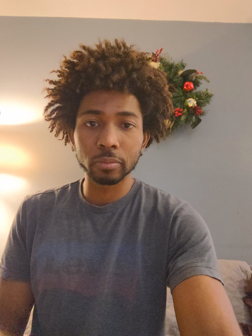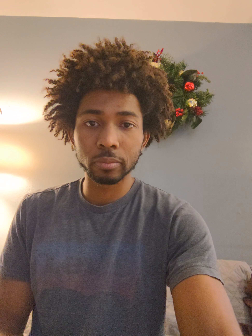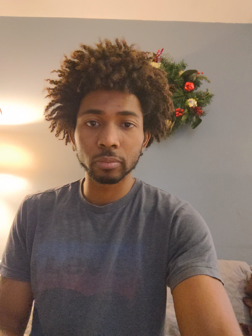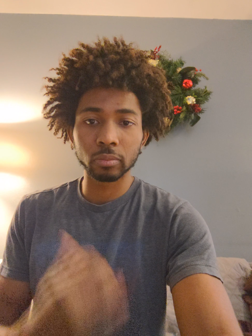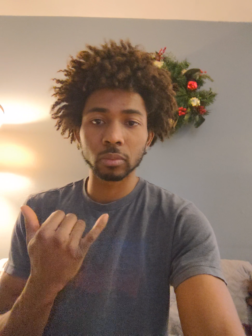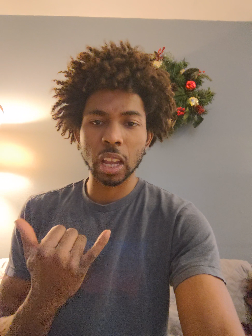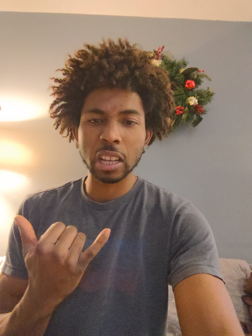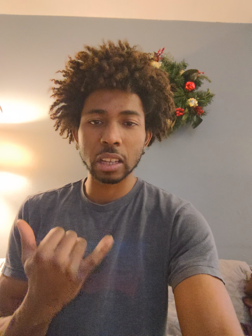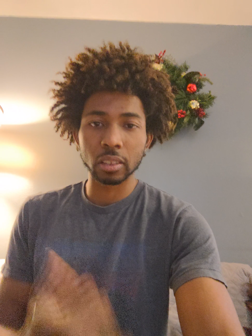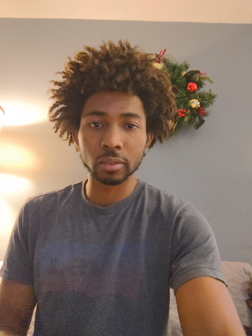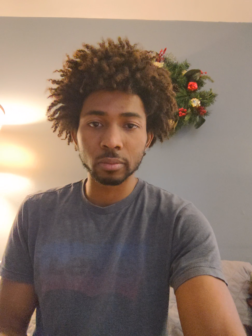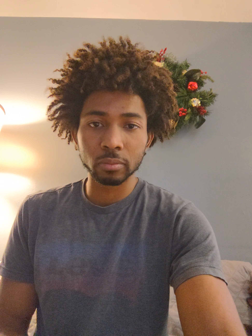now